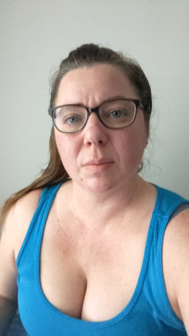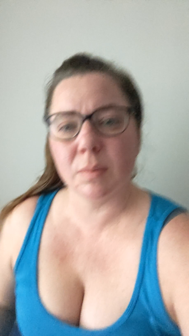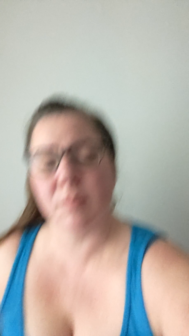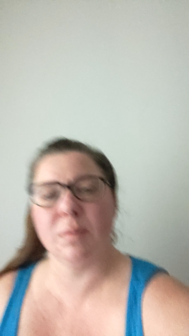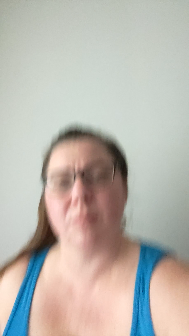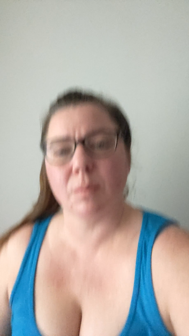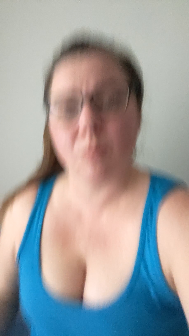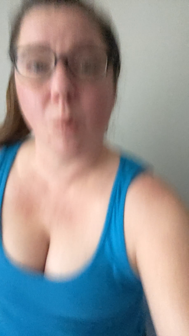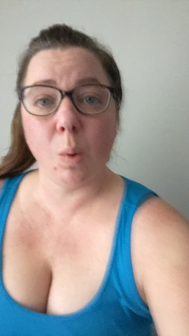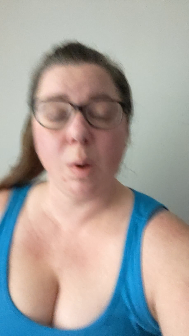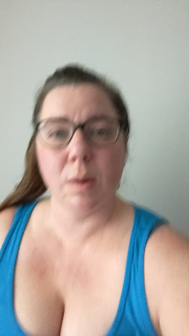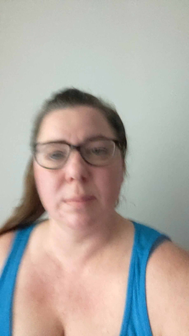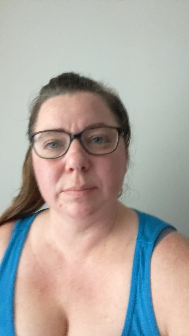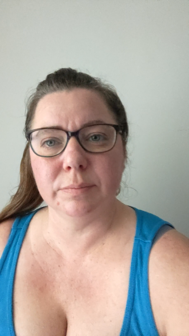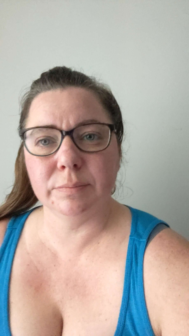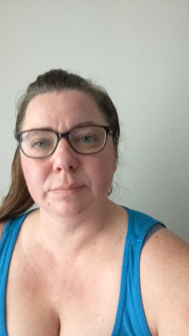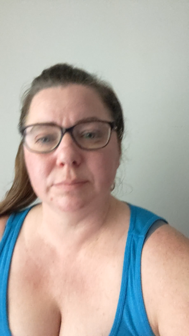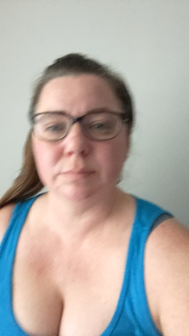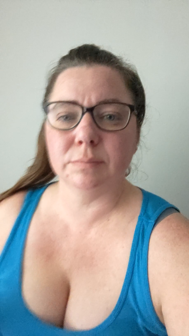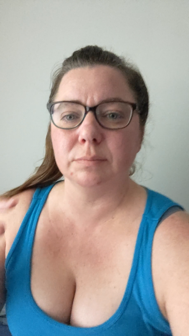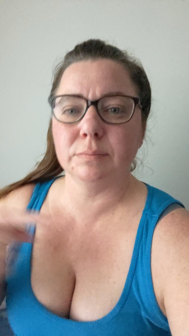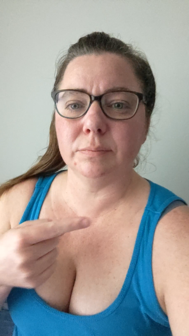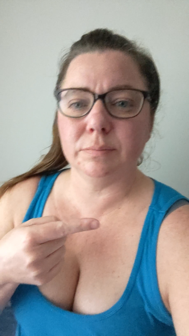hurt